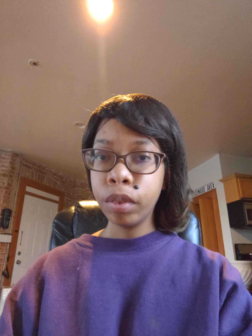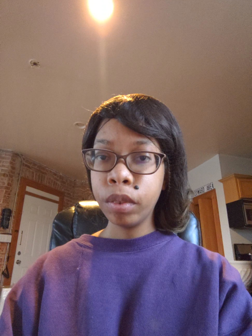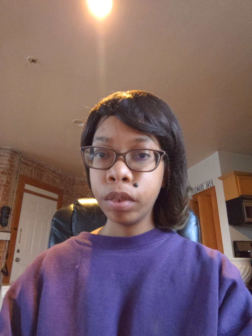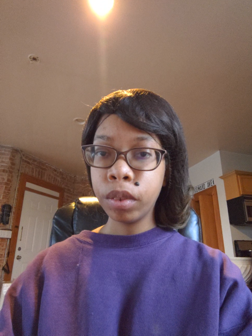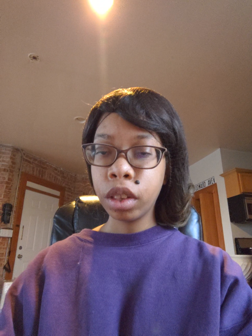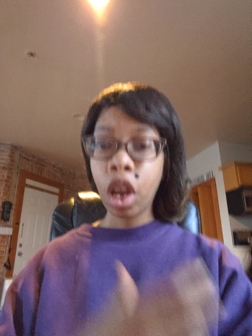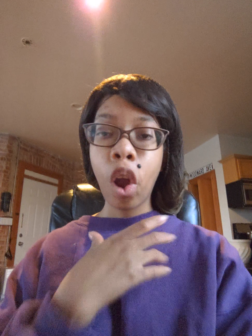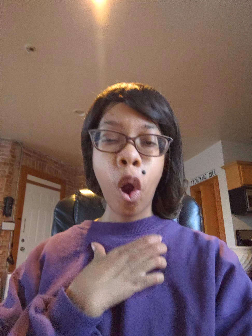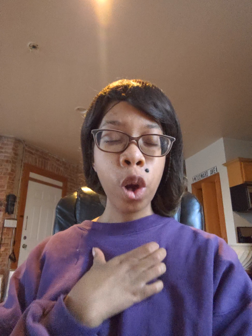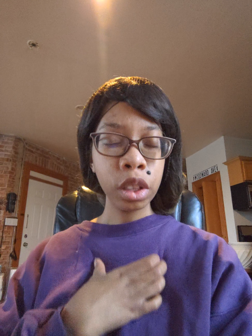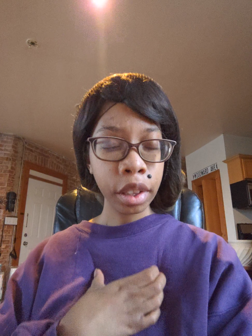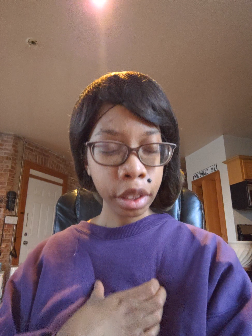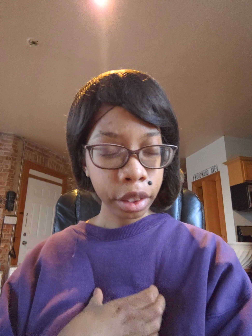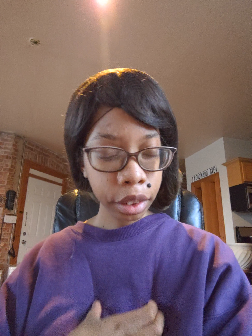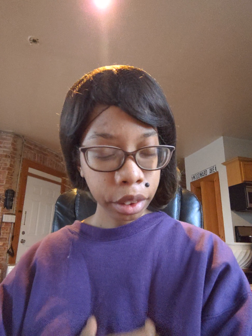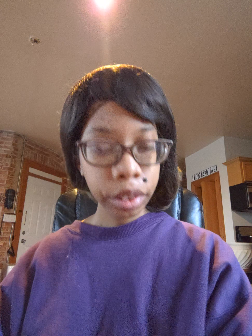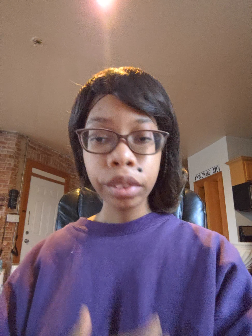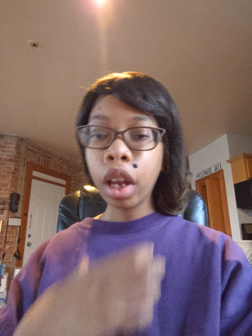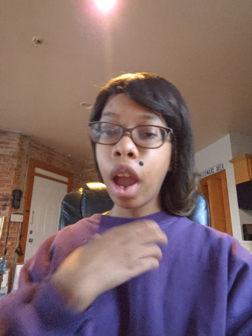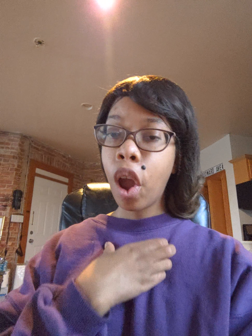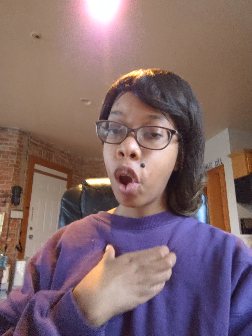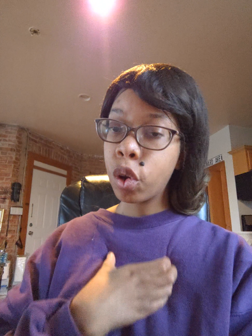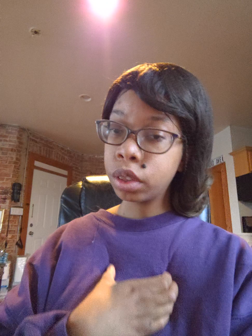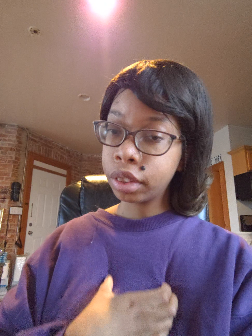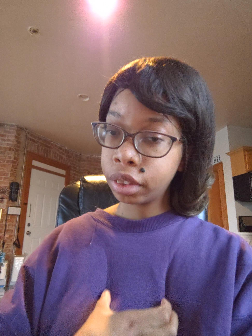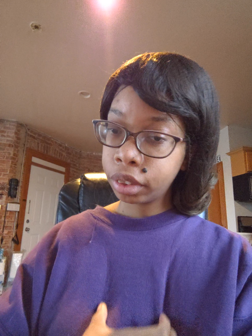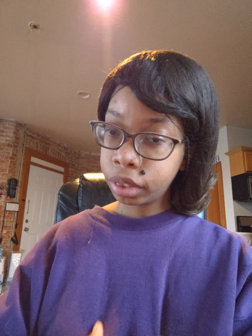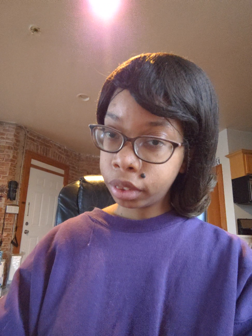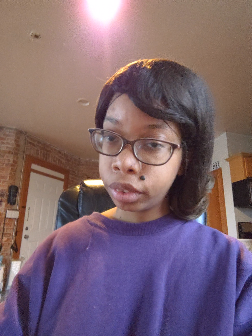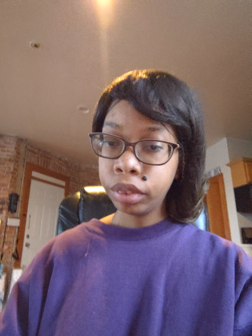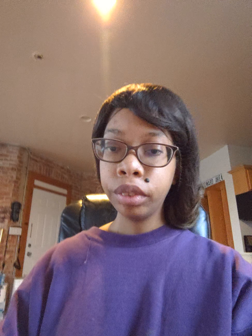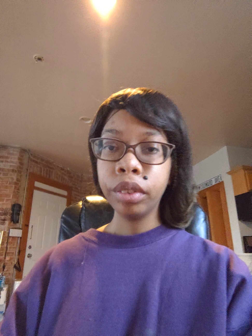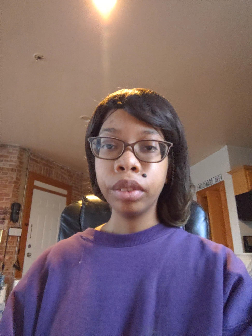hungry